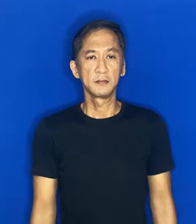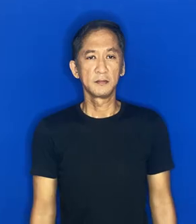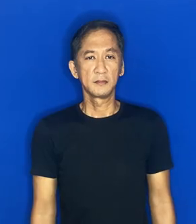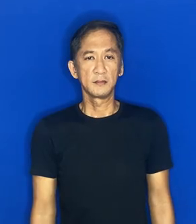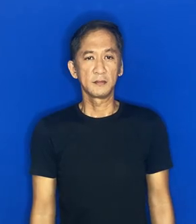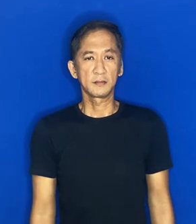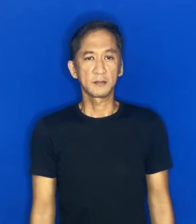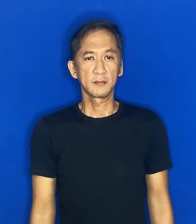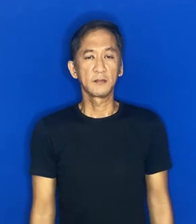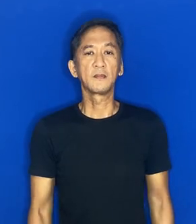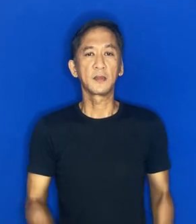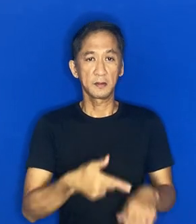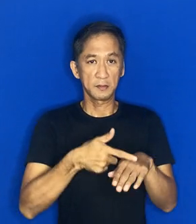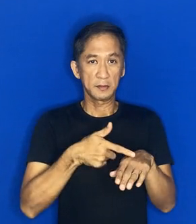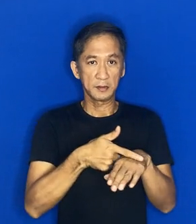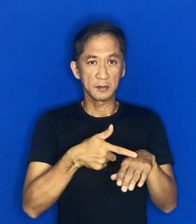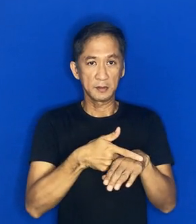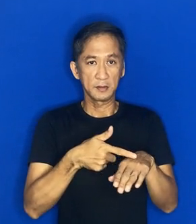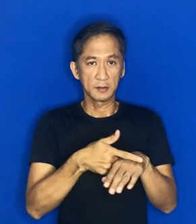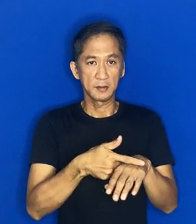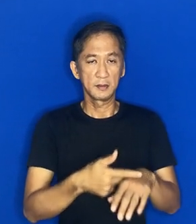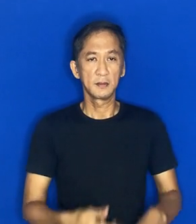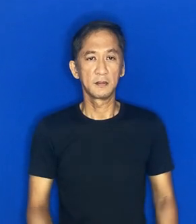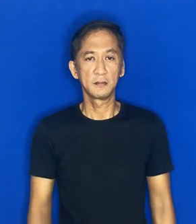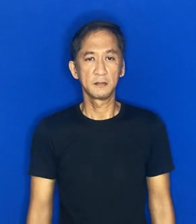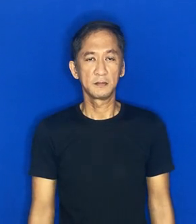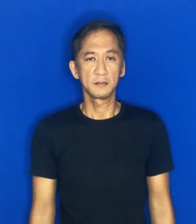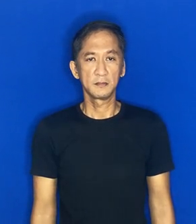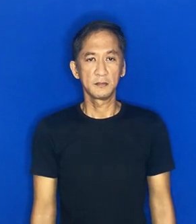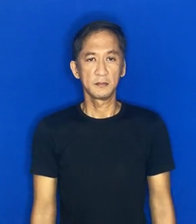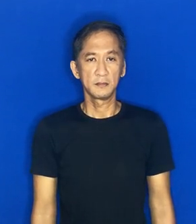gray